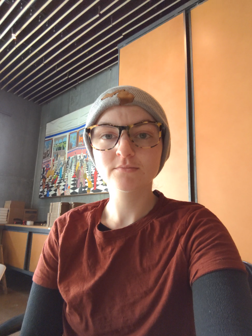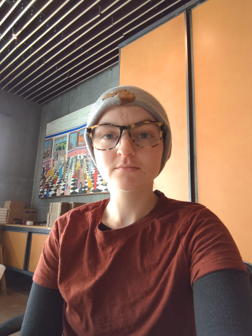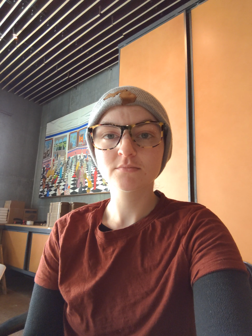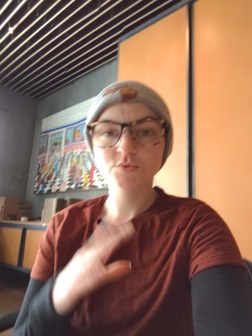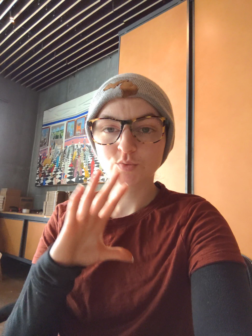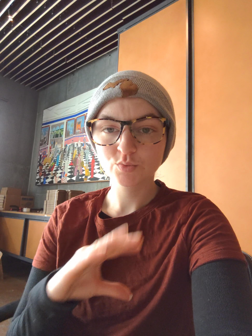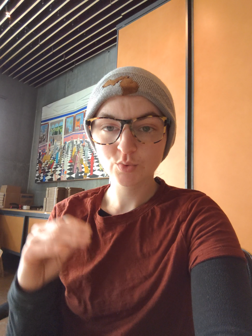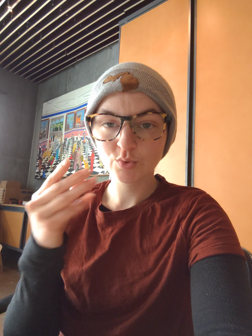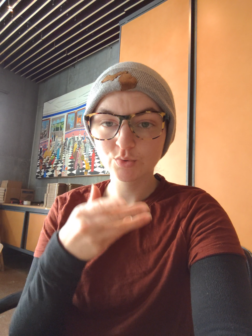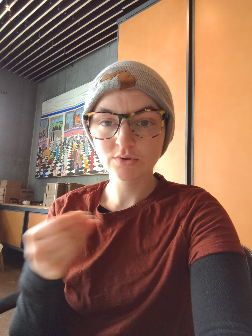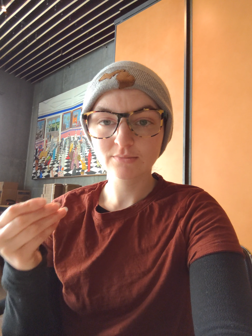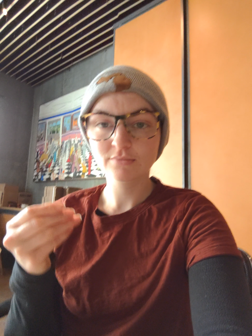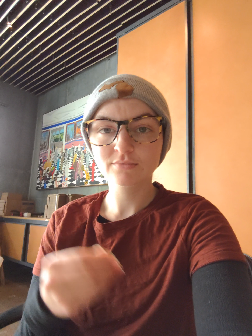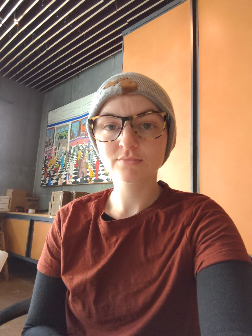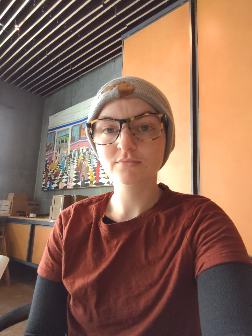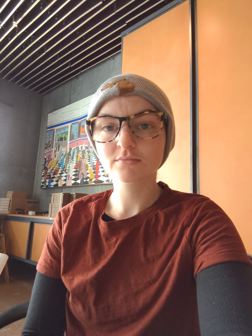story